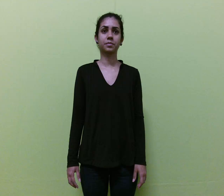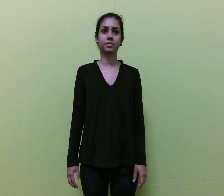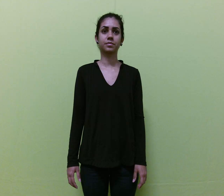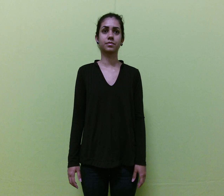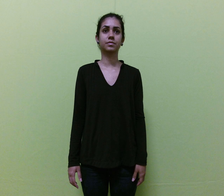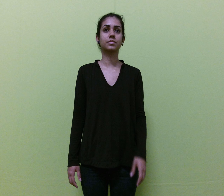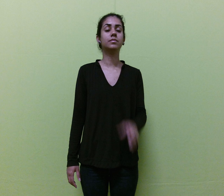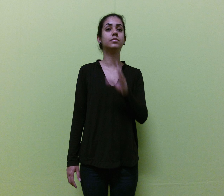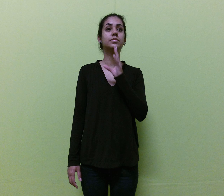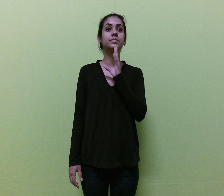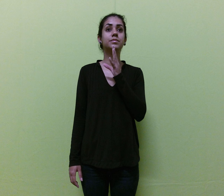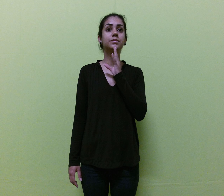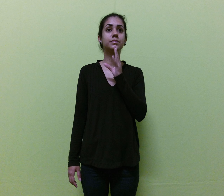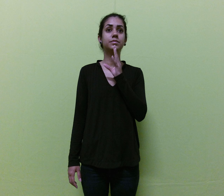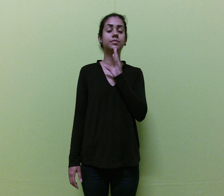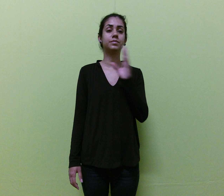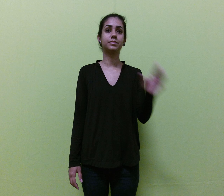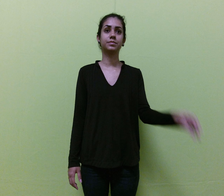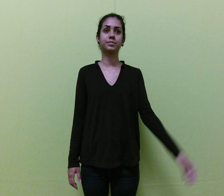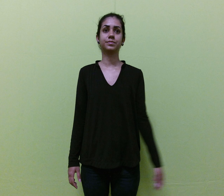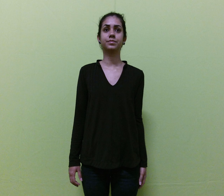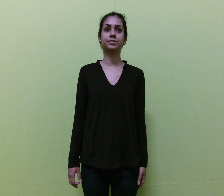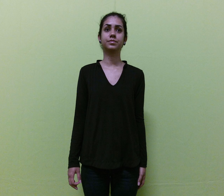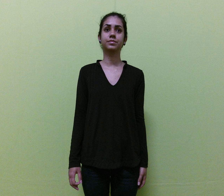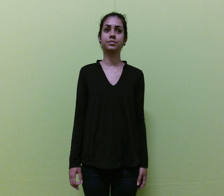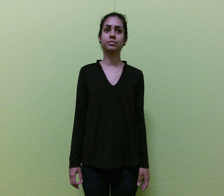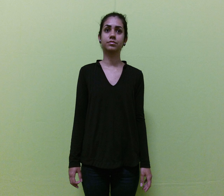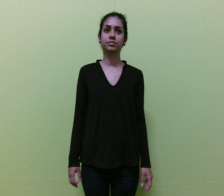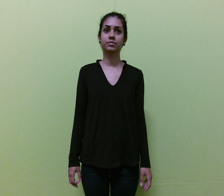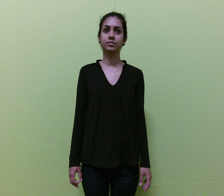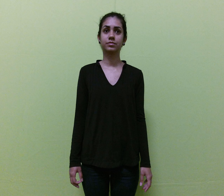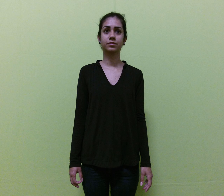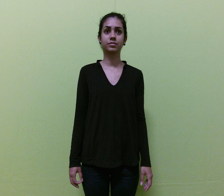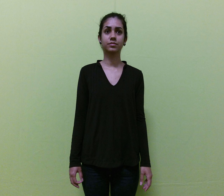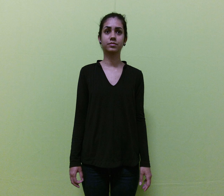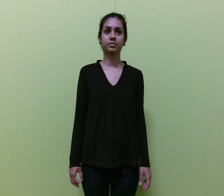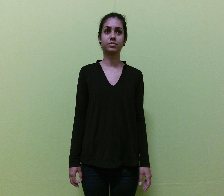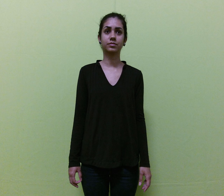conhecer